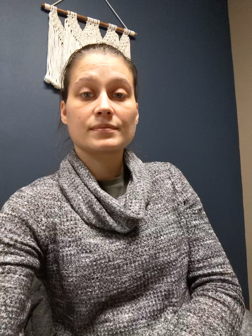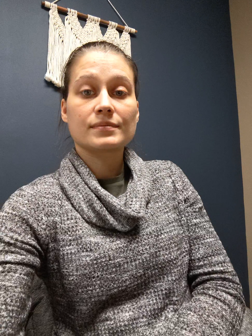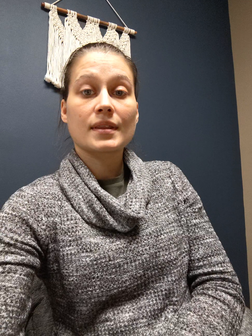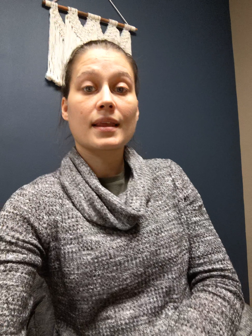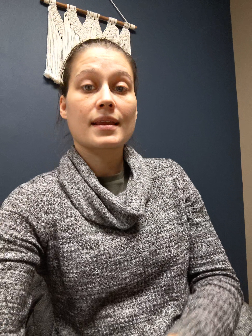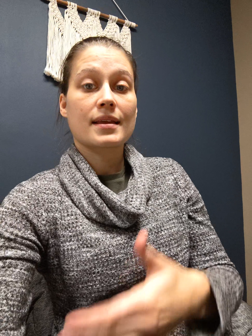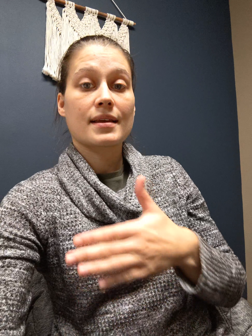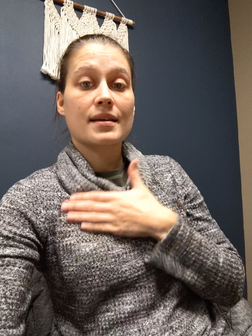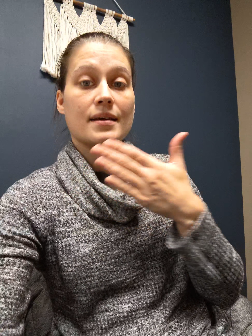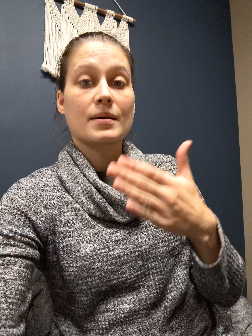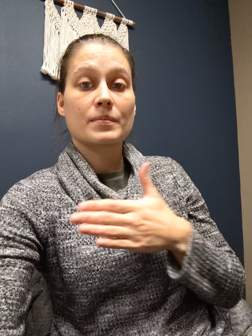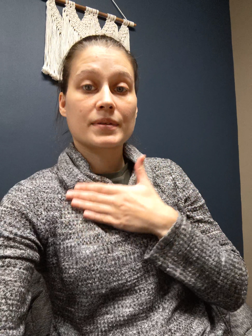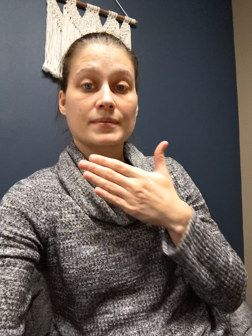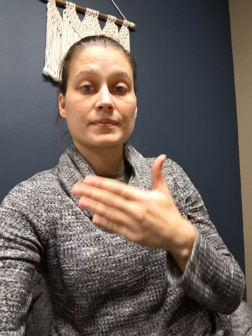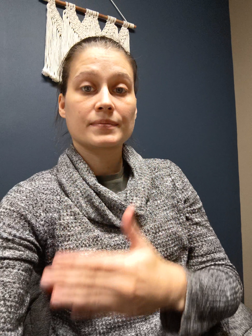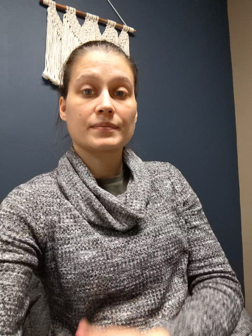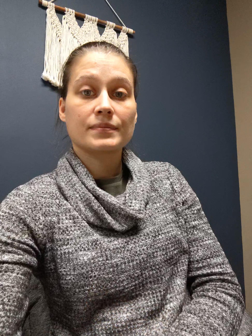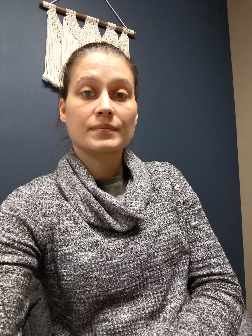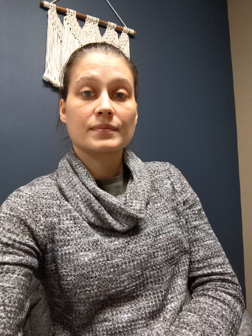happy